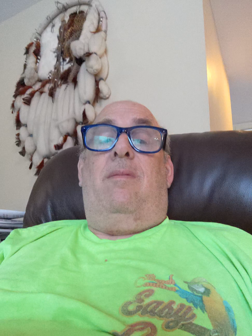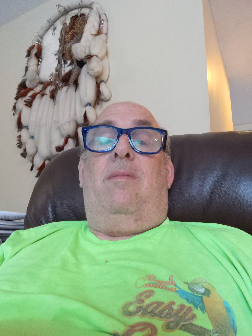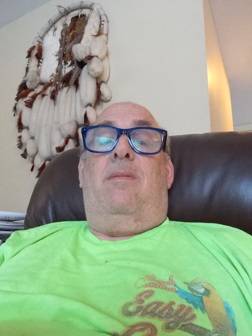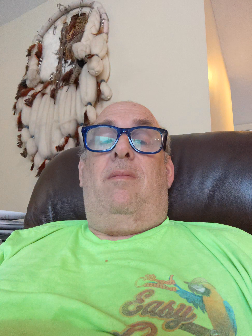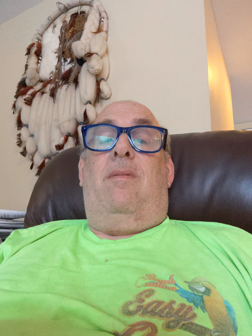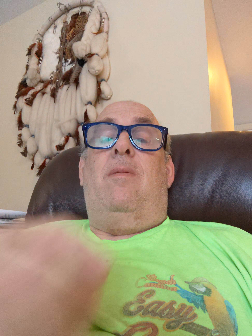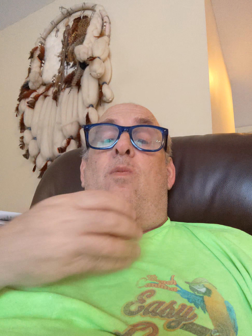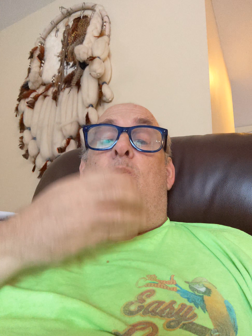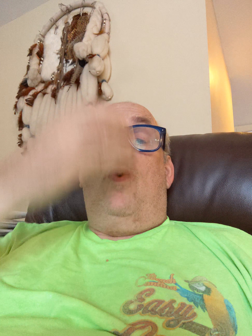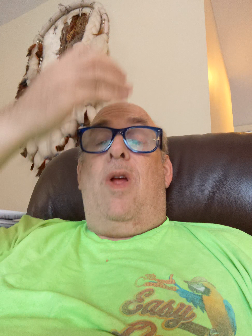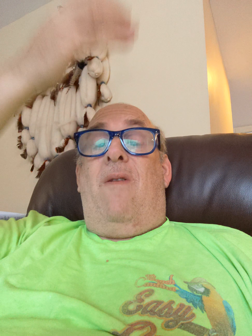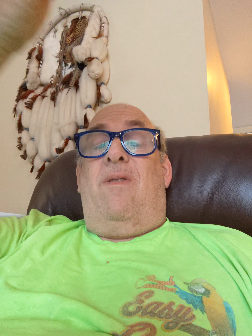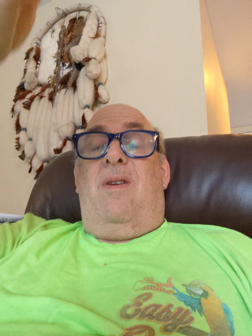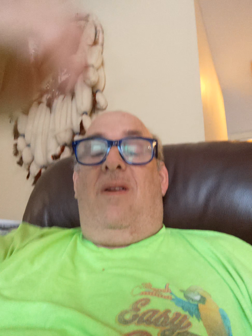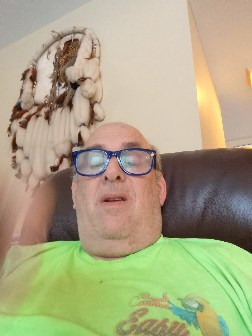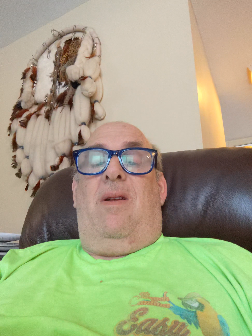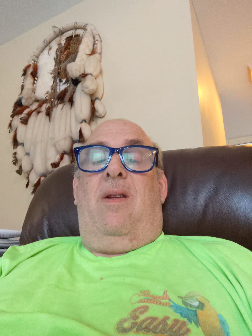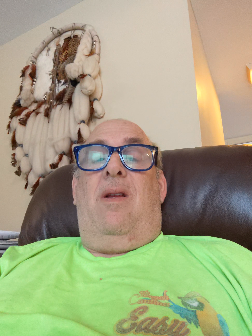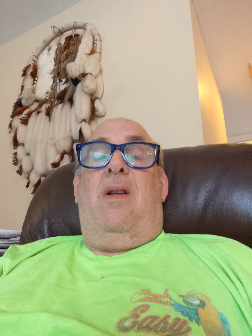giraffe